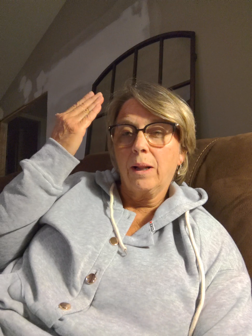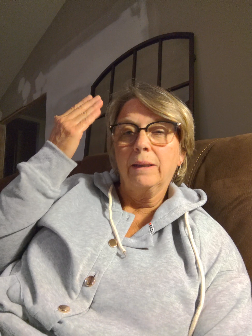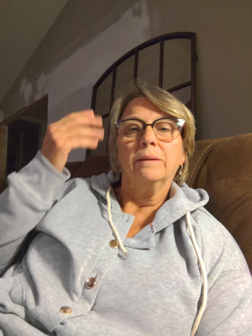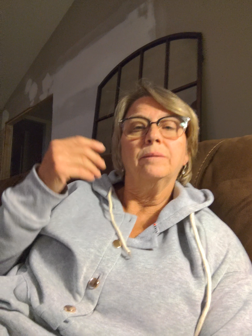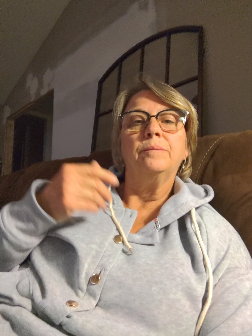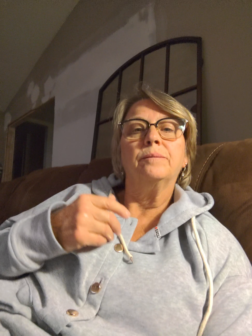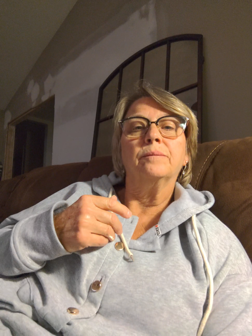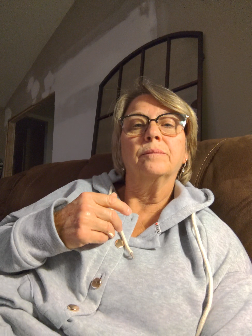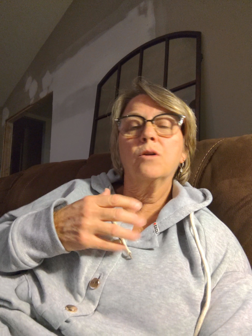morning